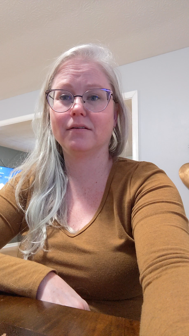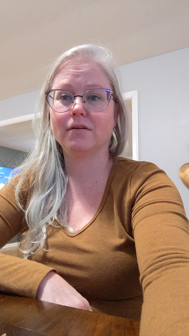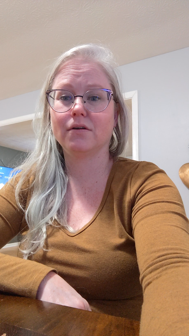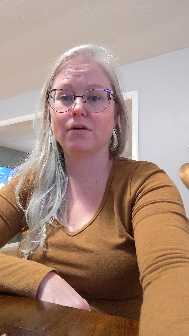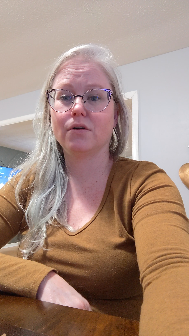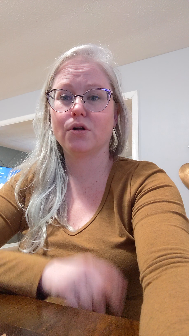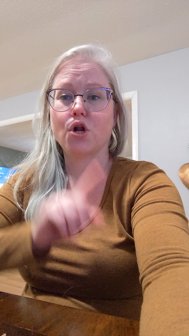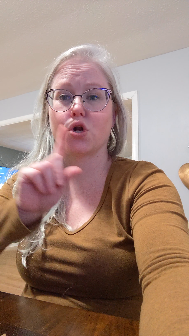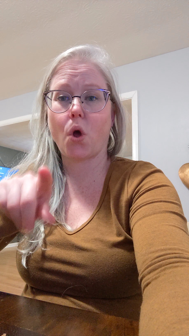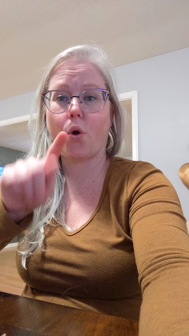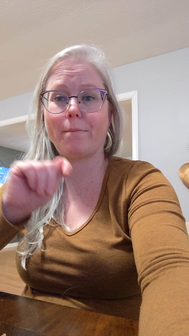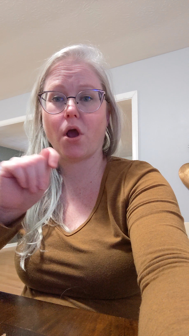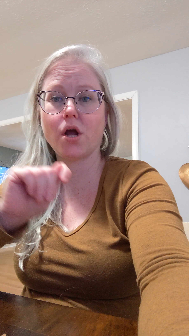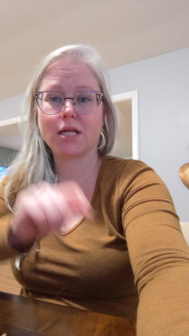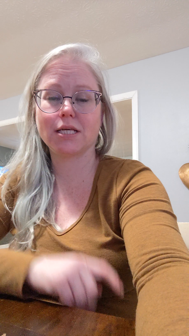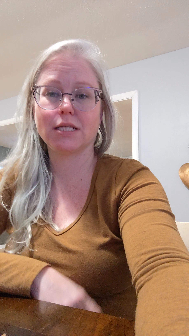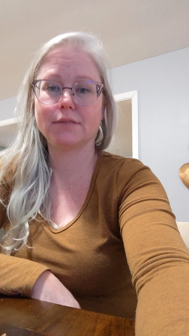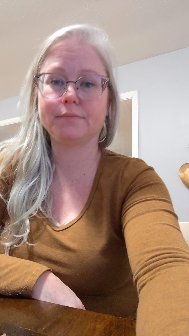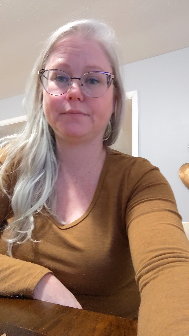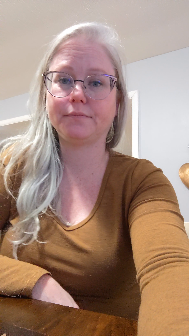go potty